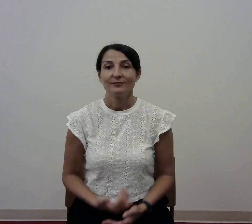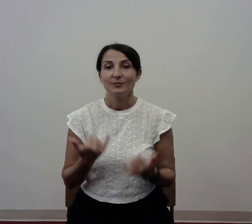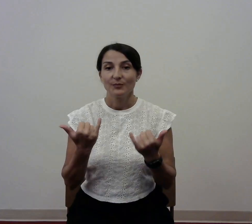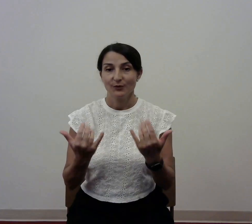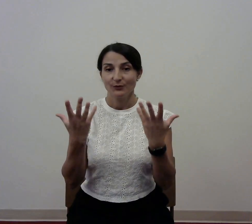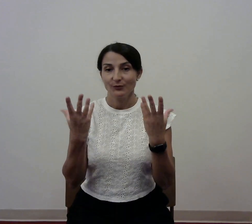bu gün